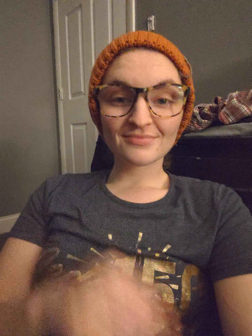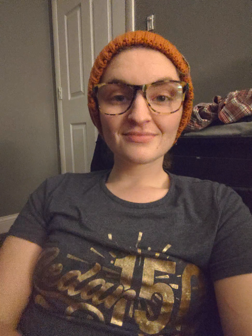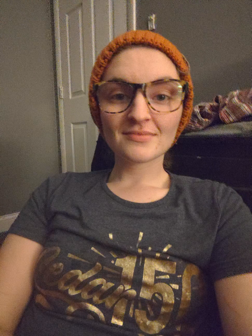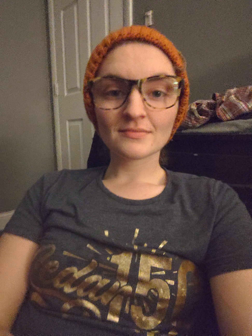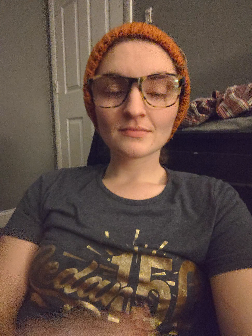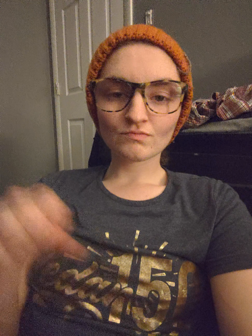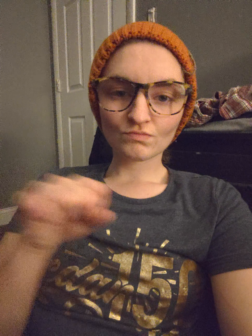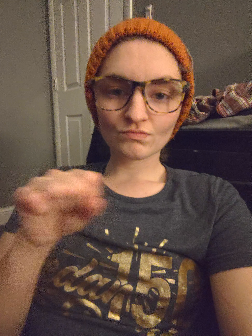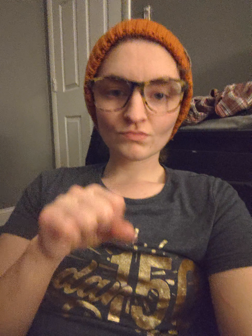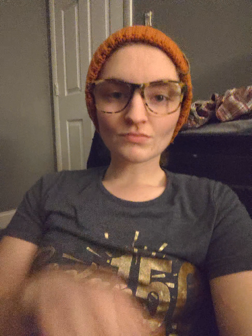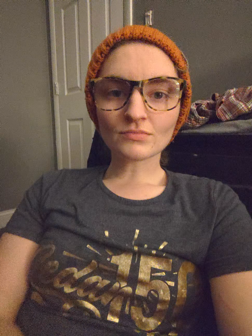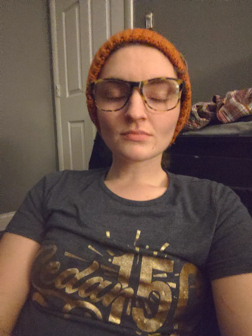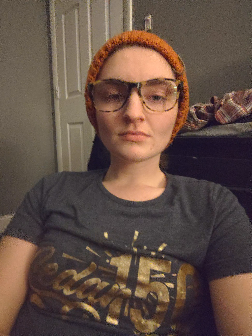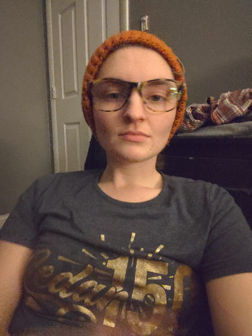shoe